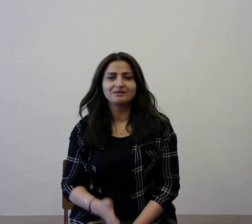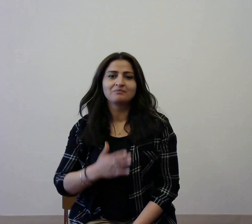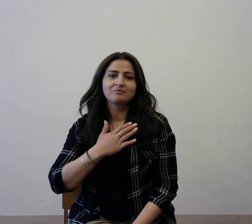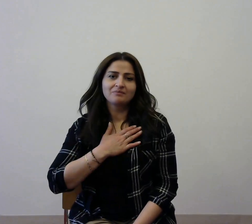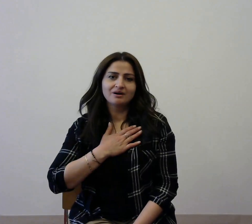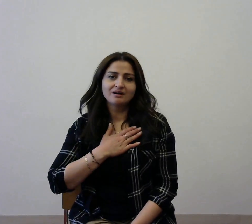mən